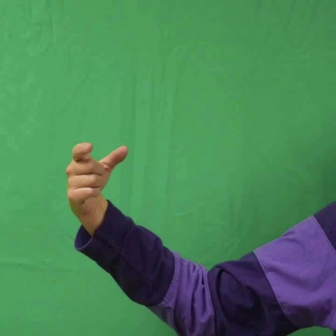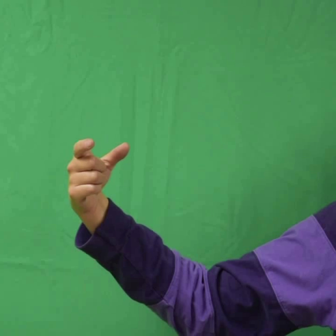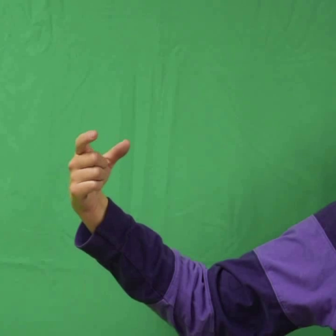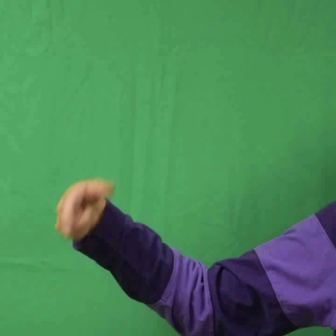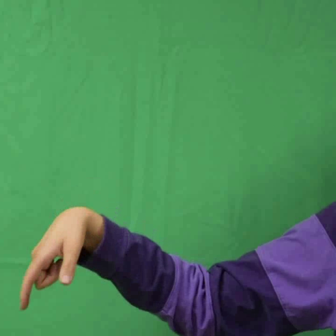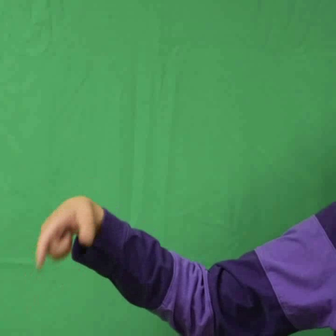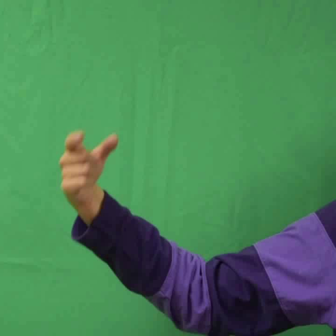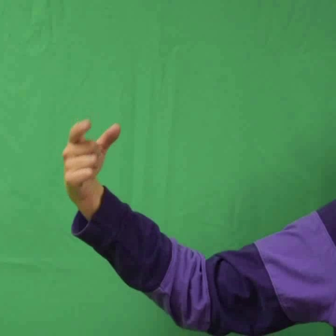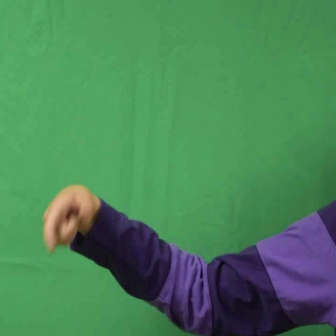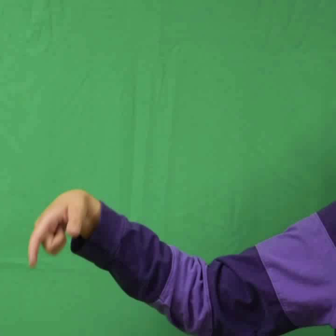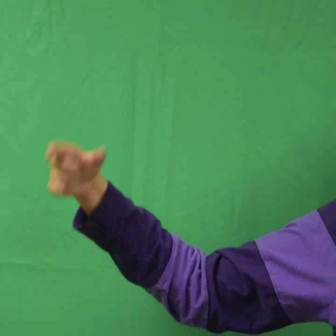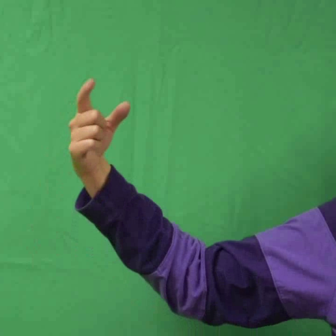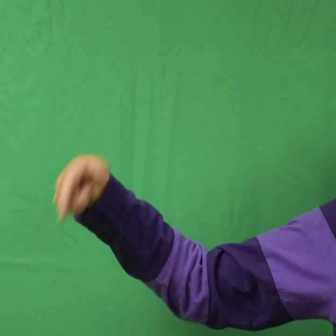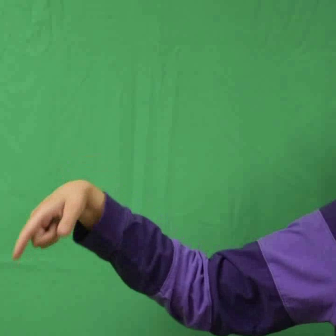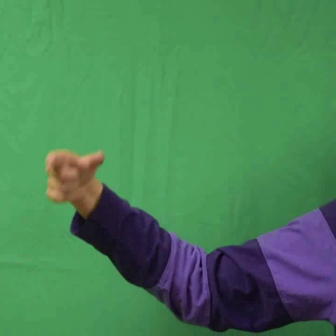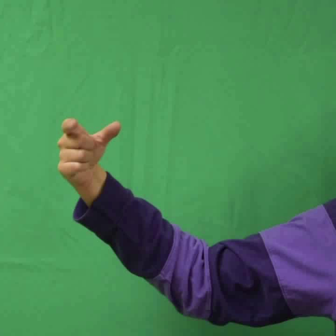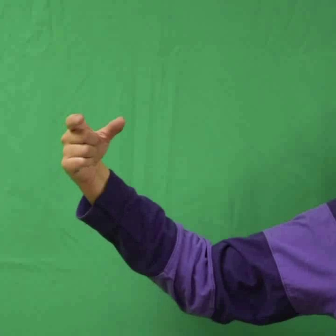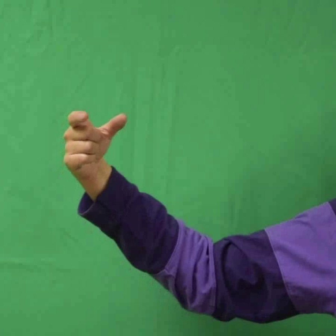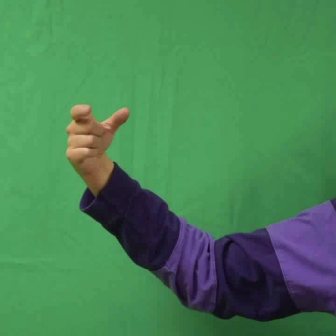Q